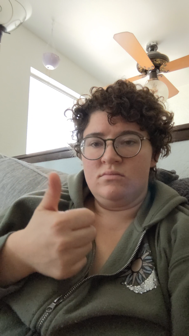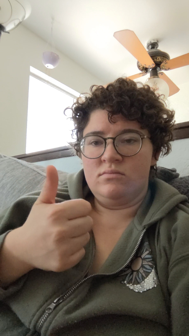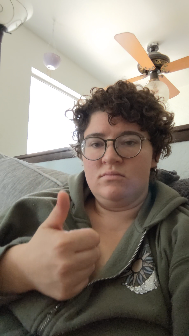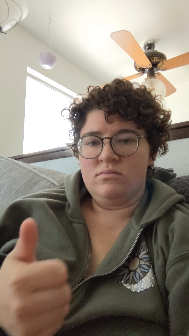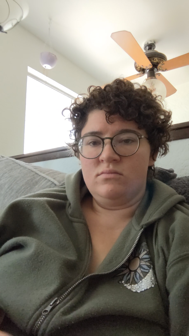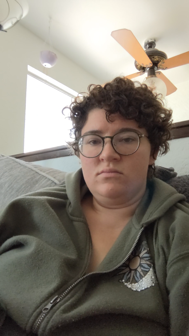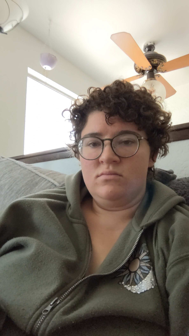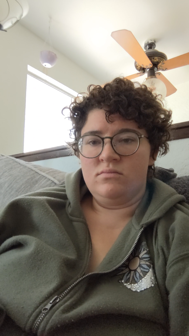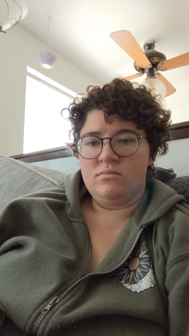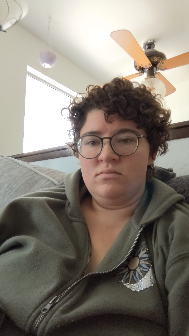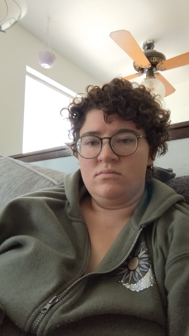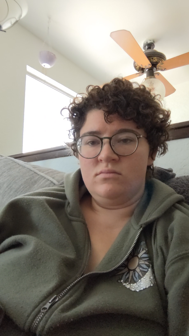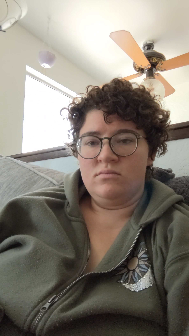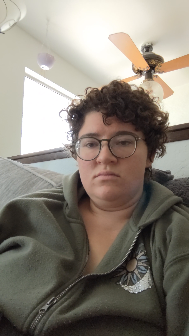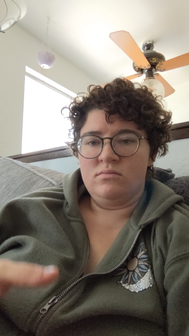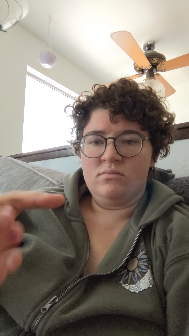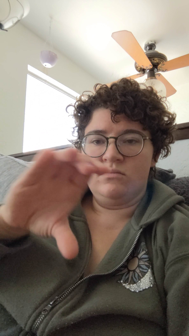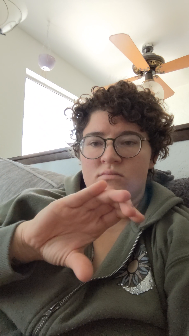dump